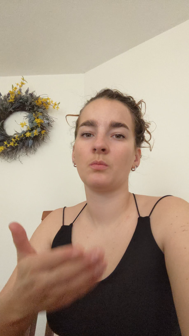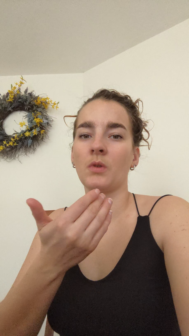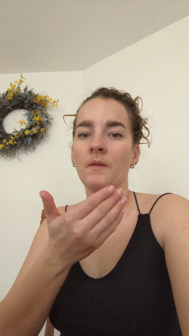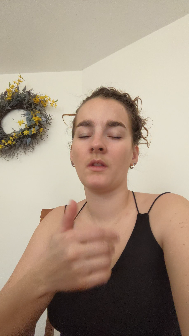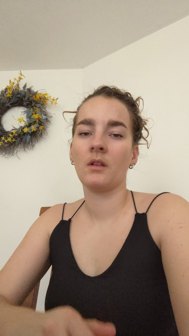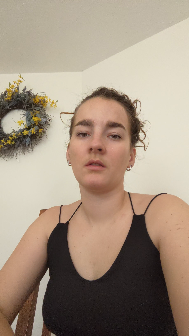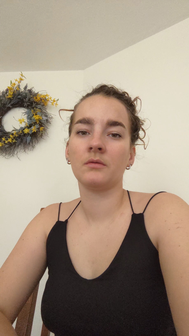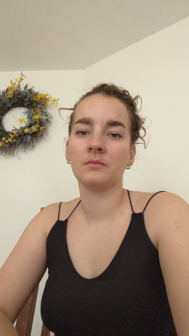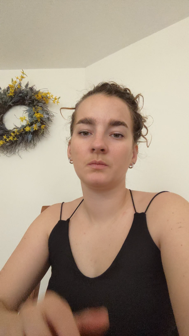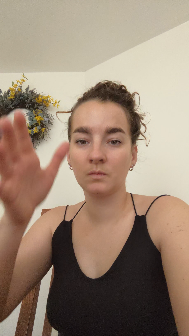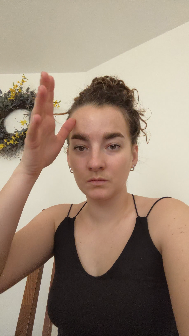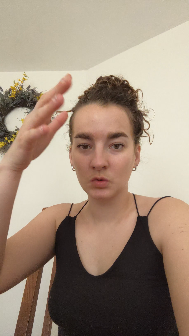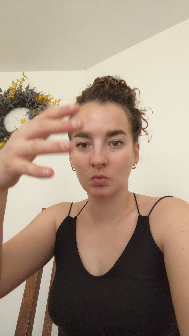moose